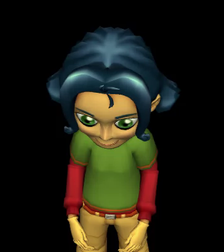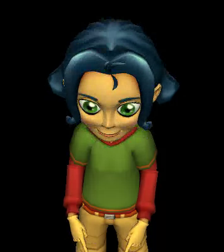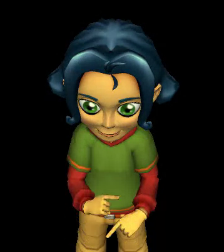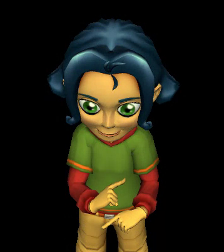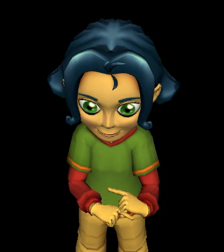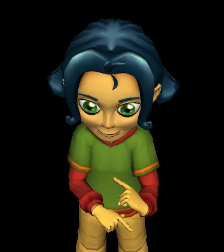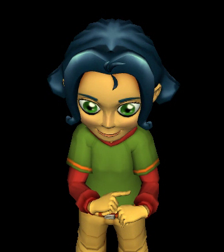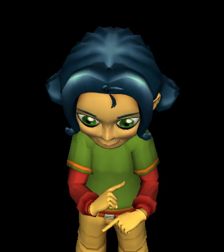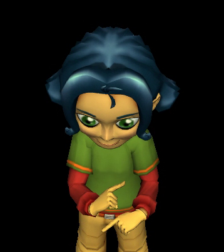هدايا